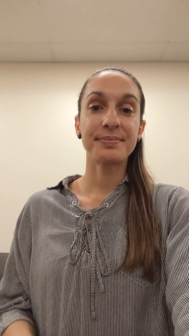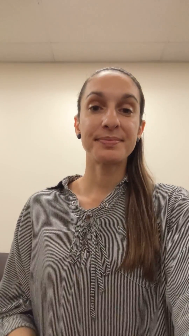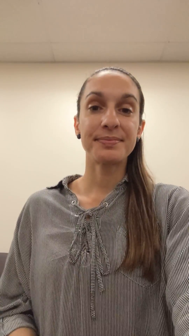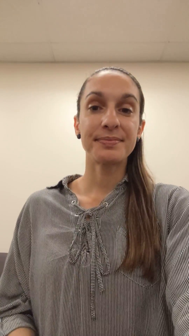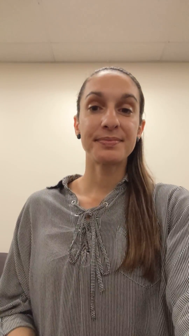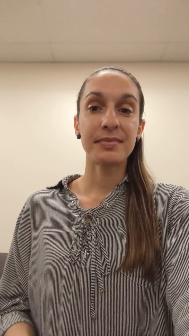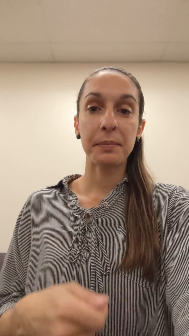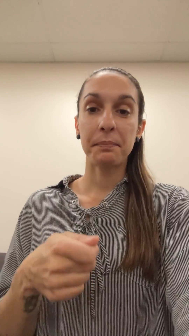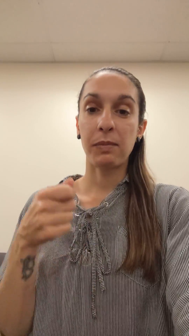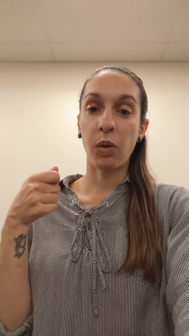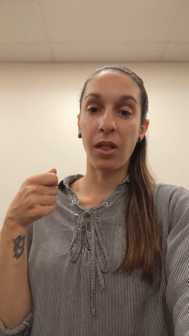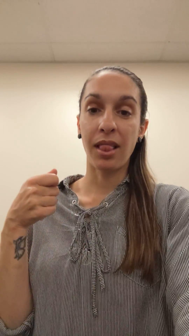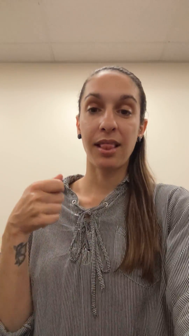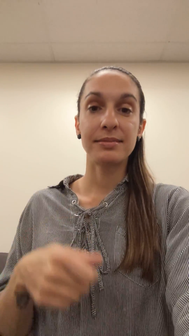pull